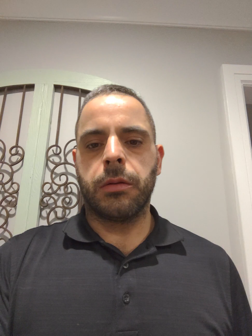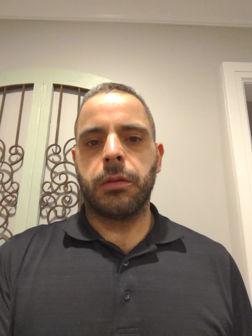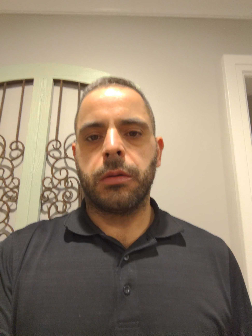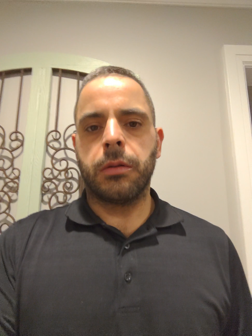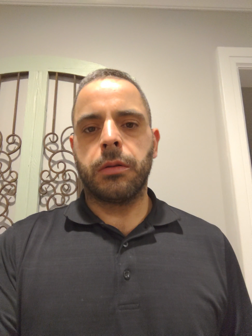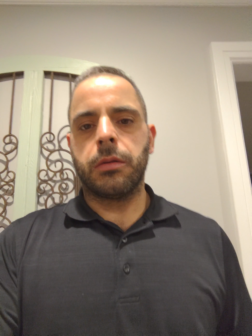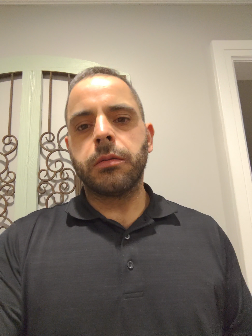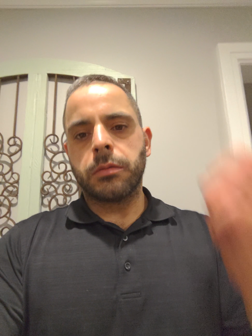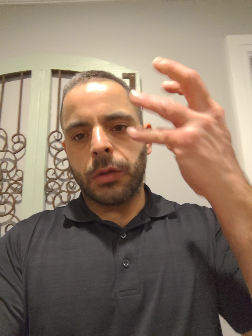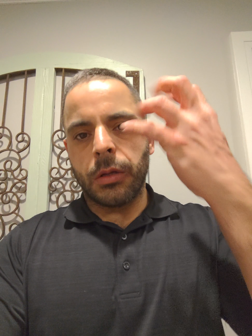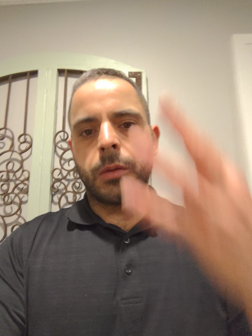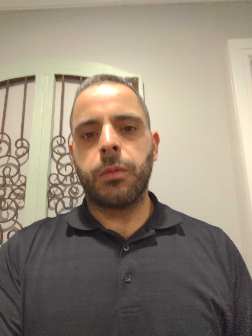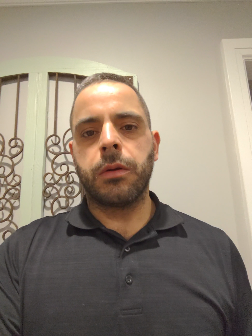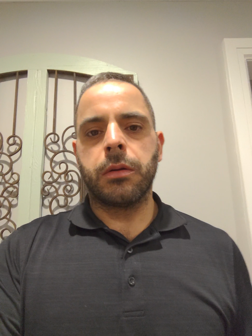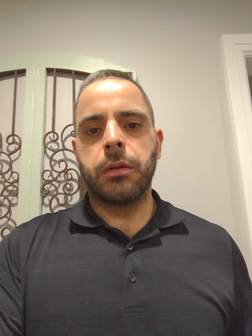shower